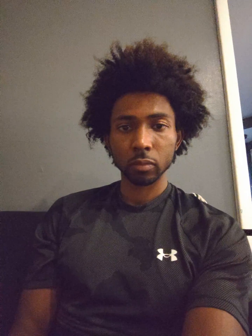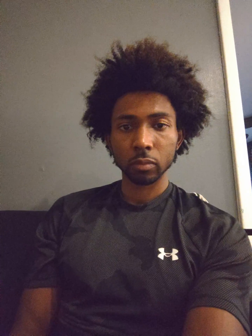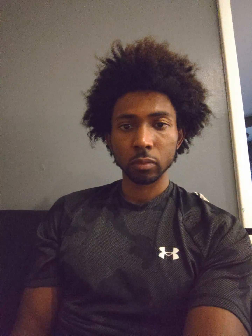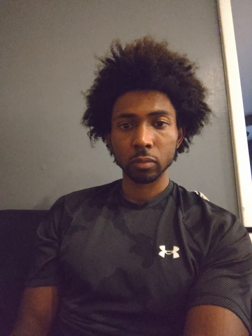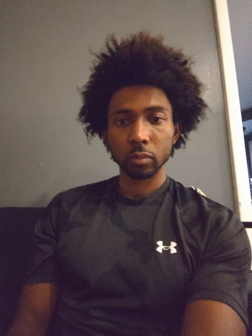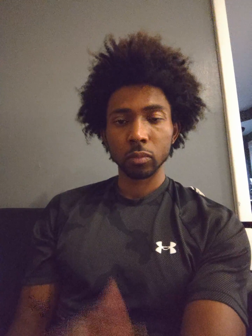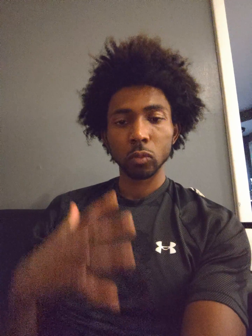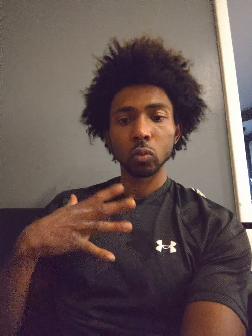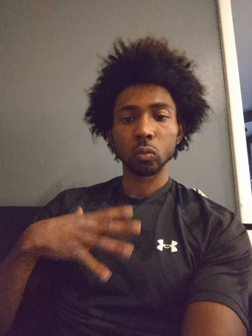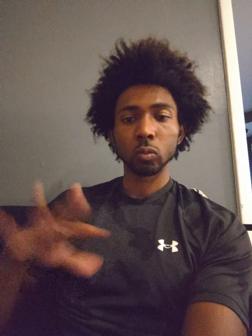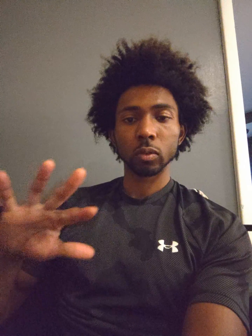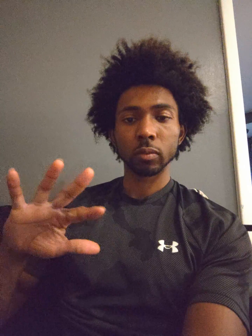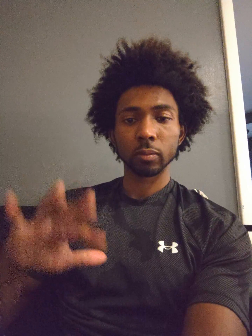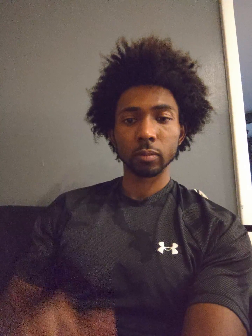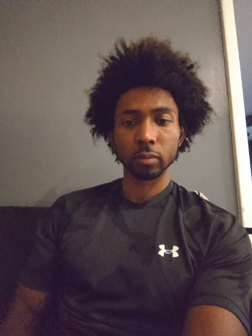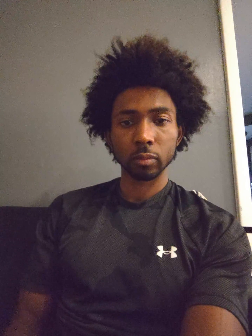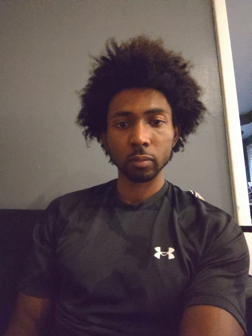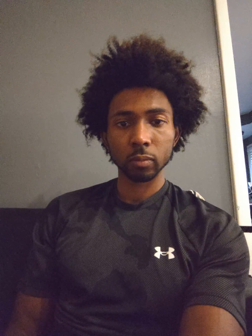dress